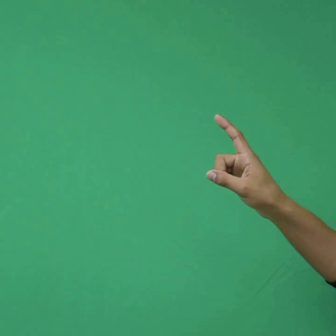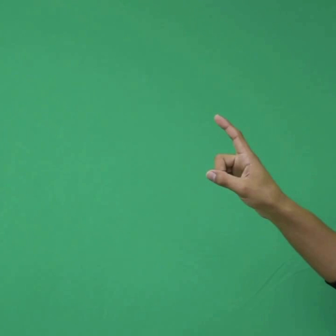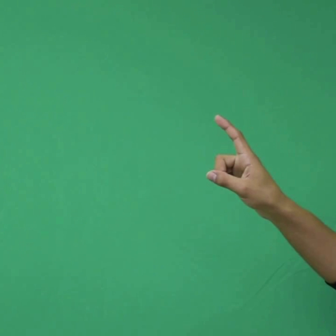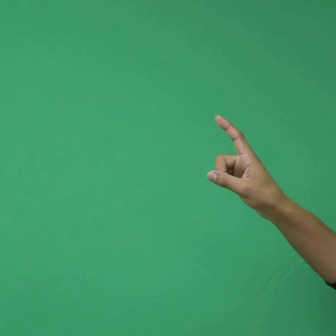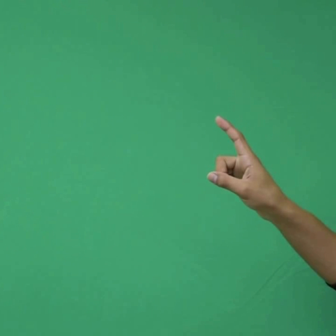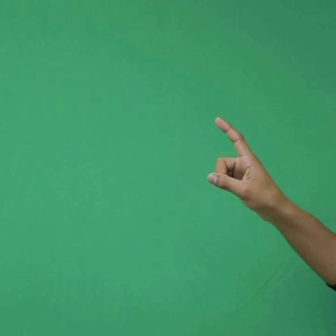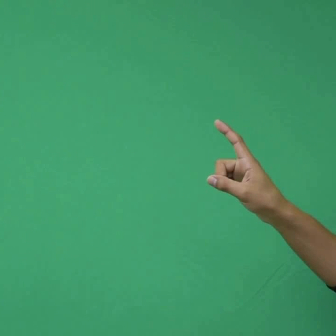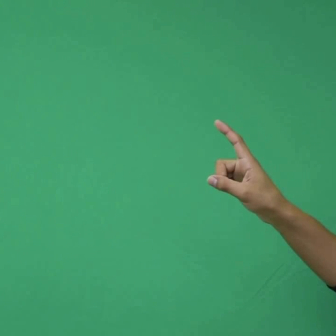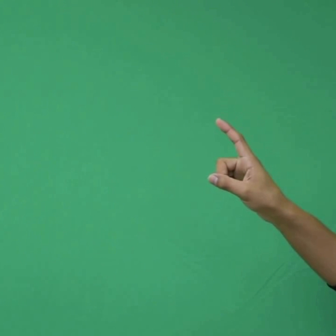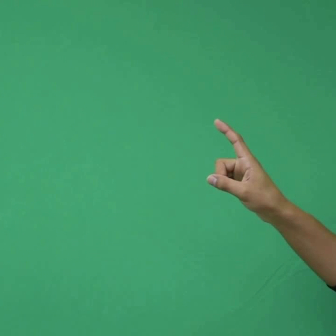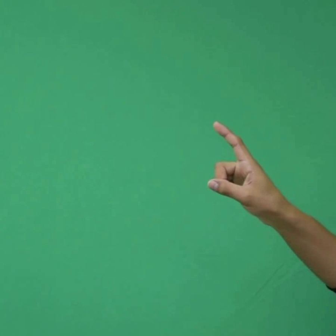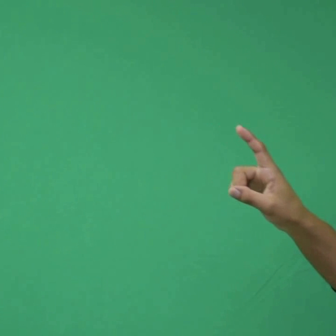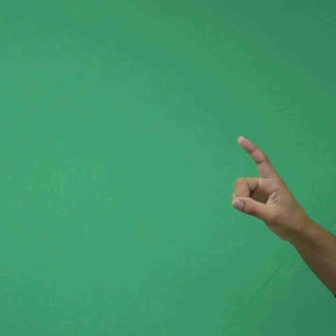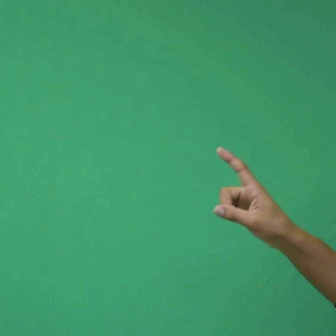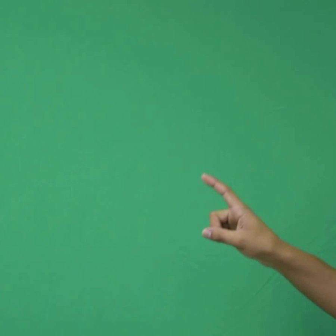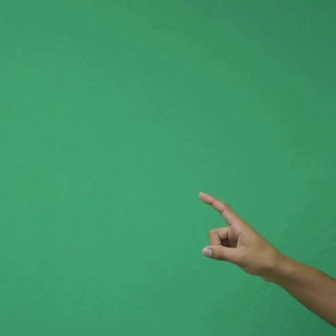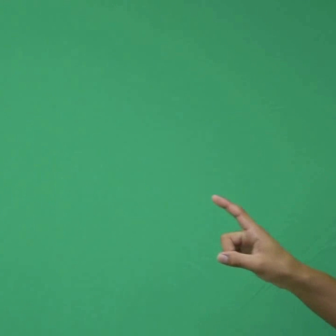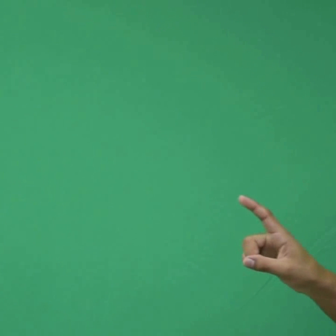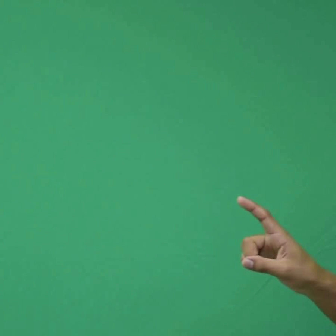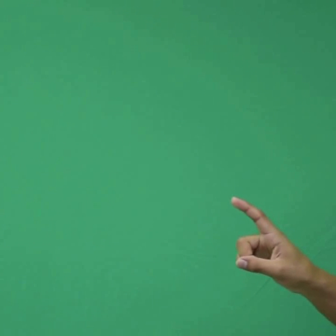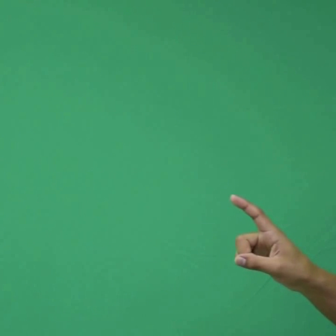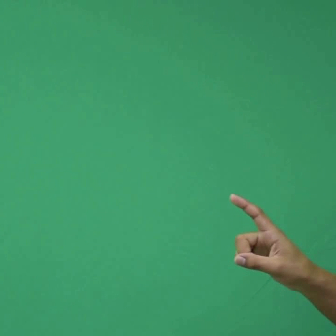Z